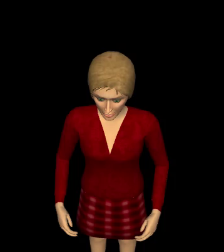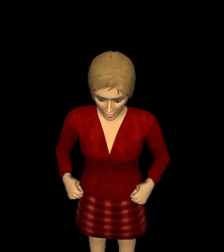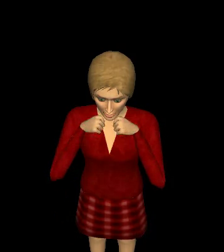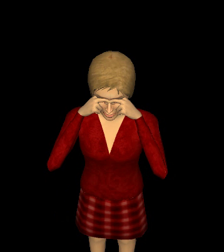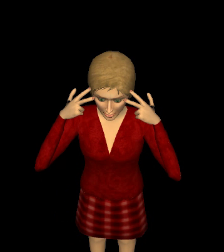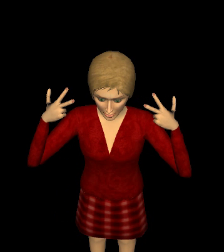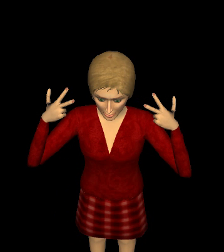قط